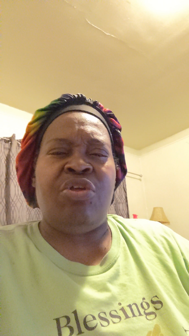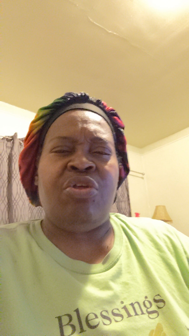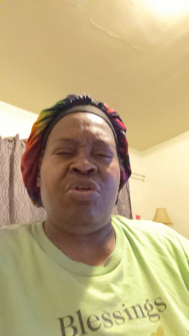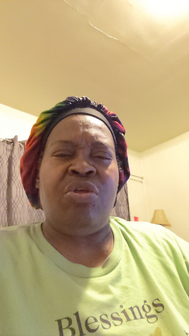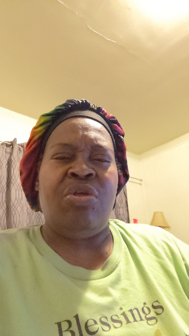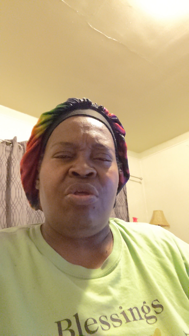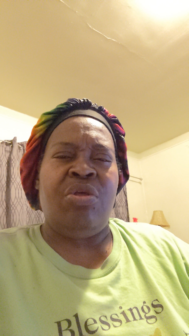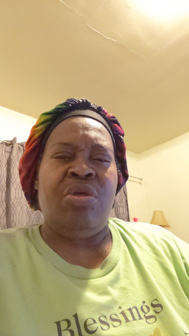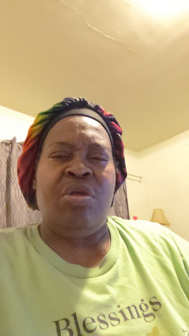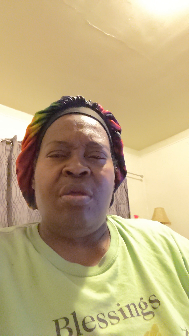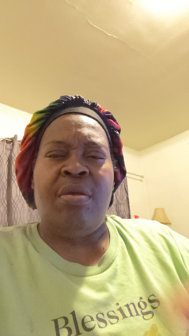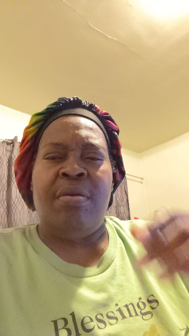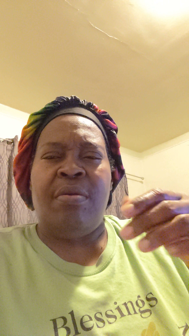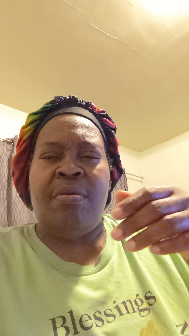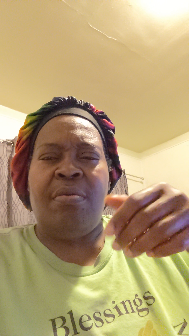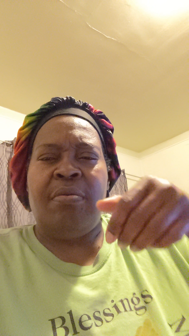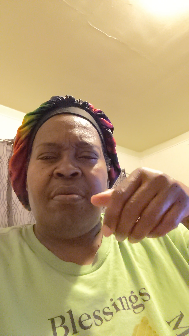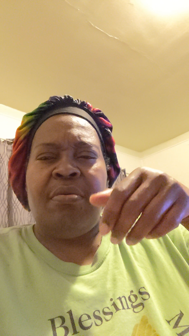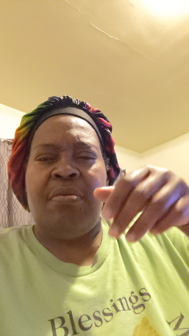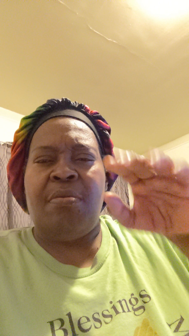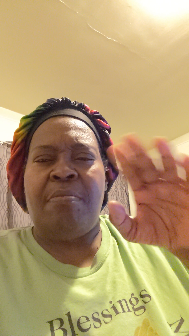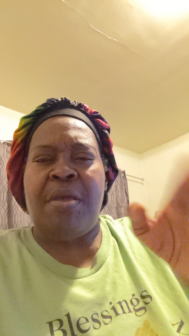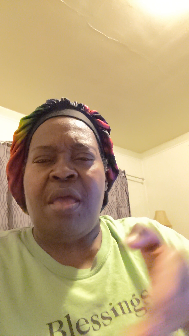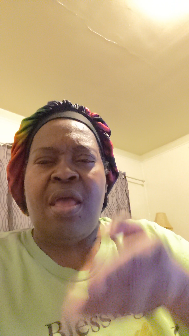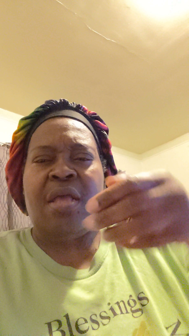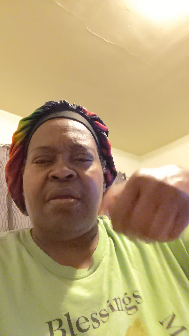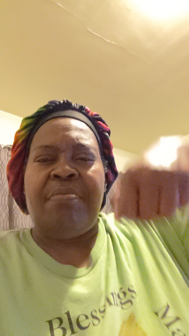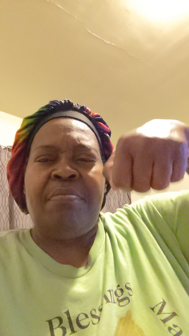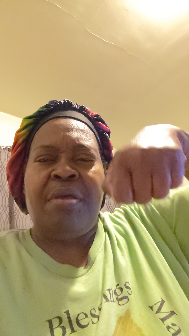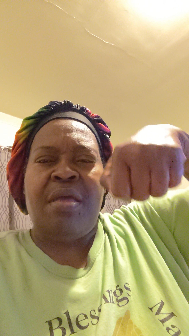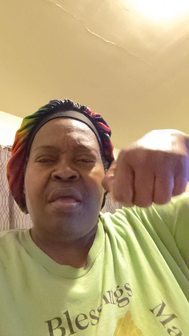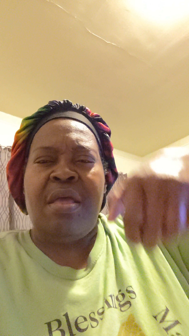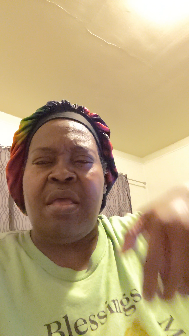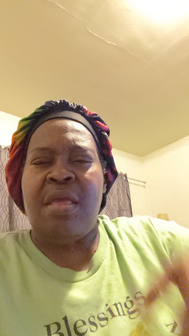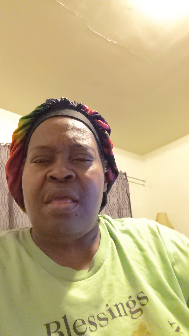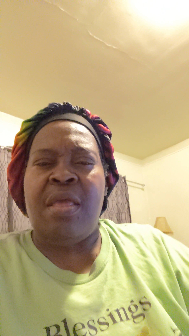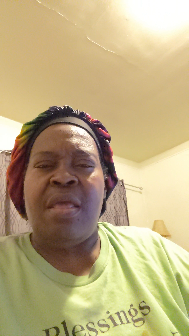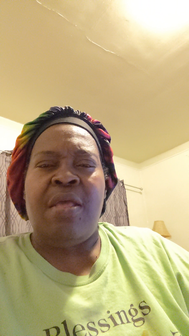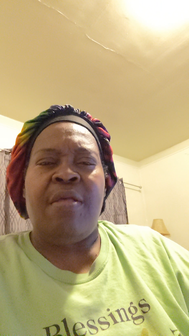basket